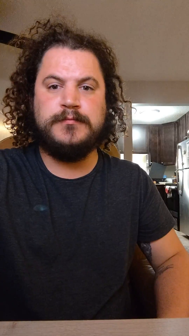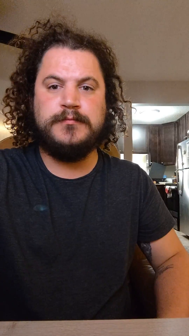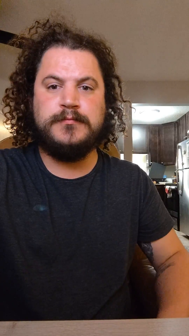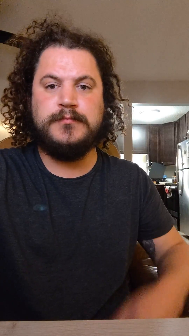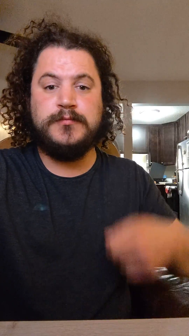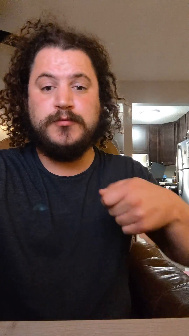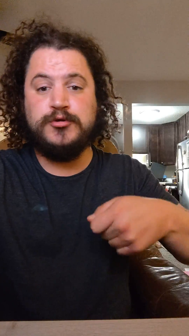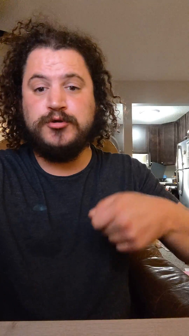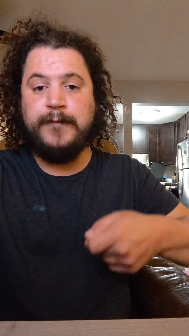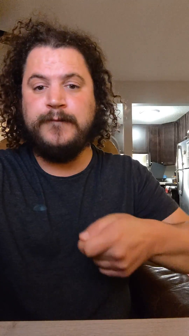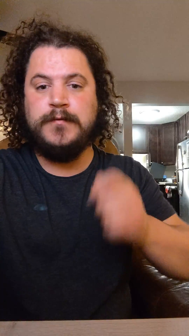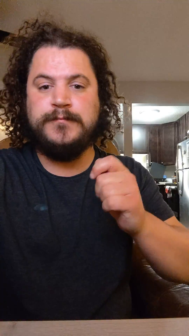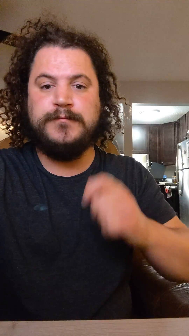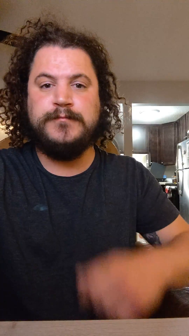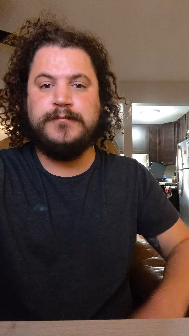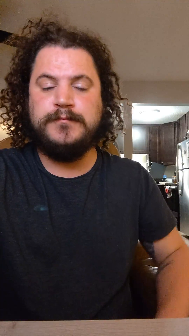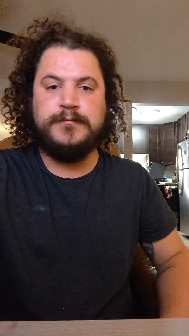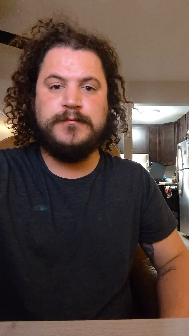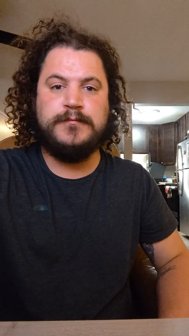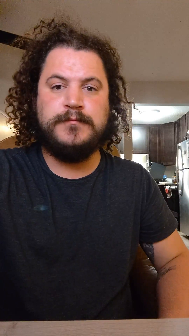shovel